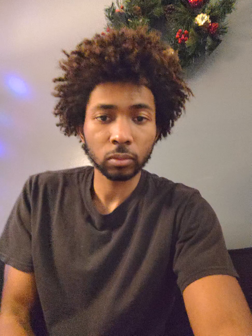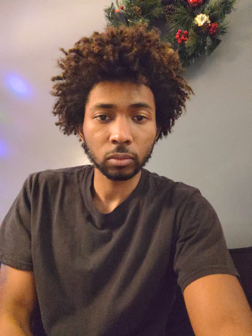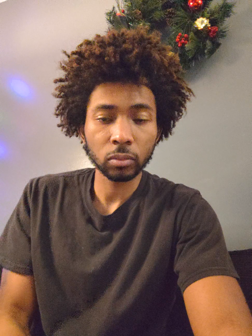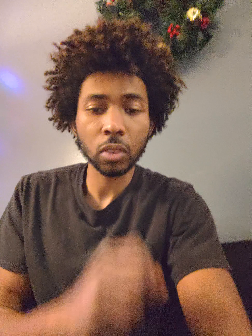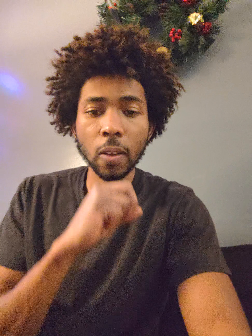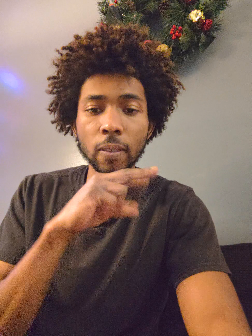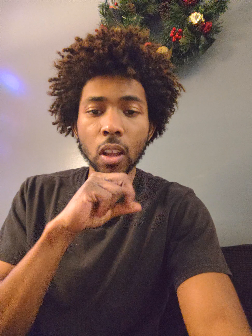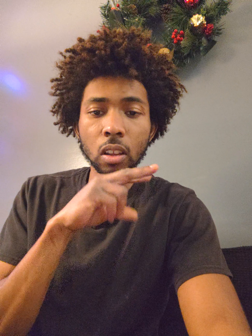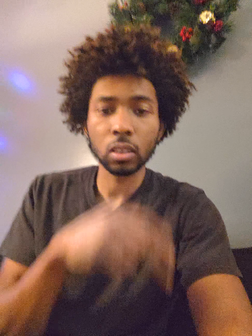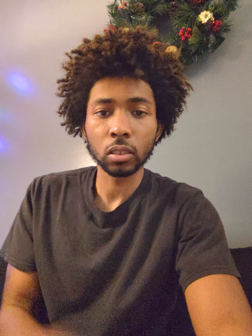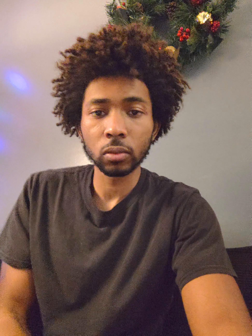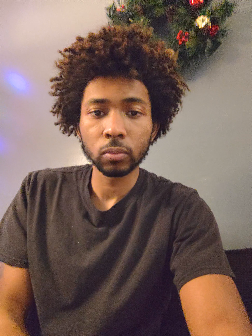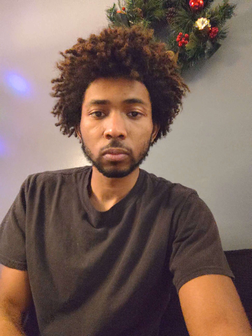frog